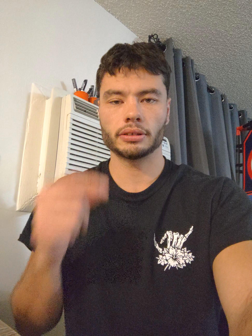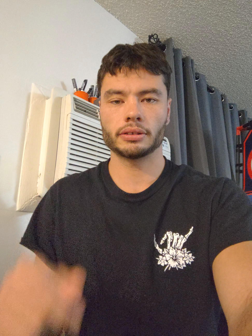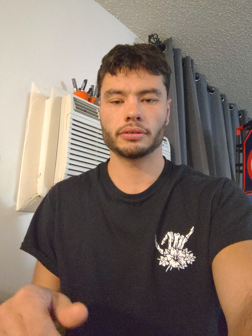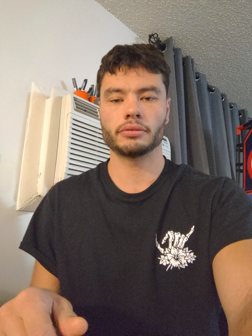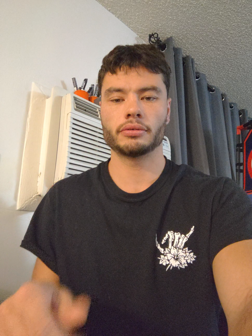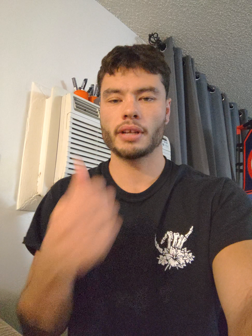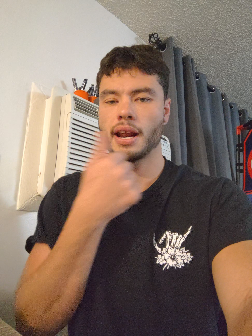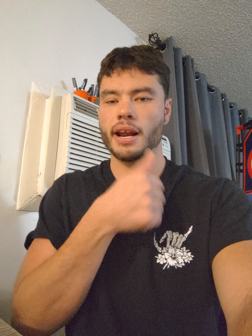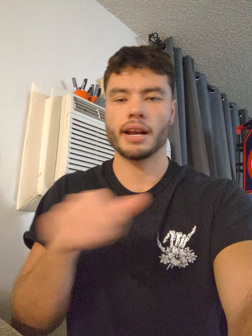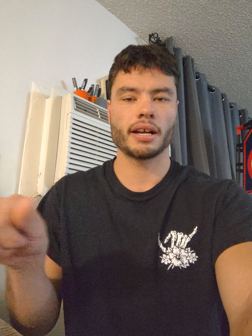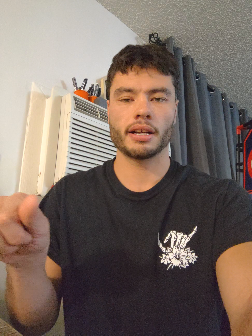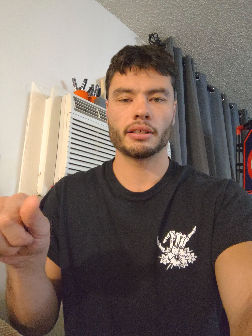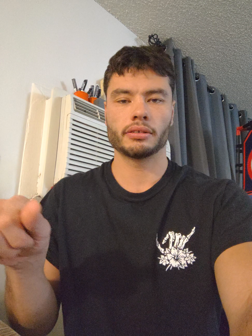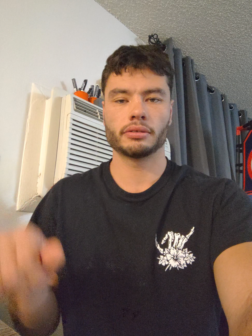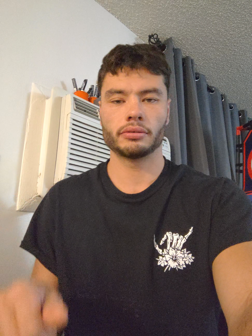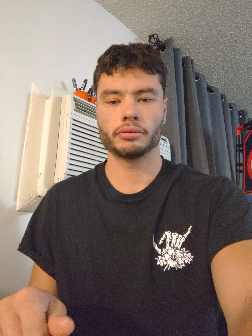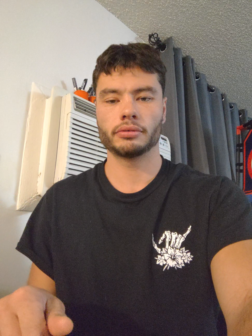any